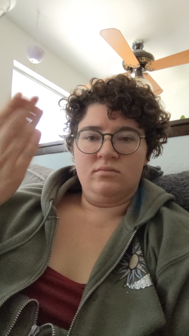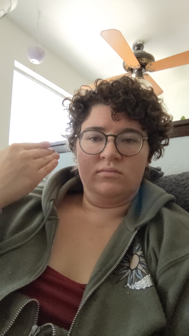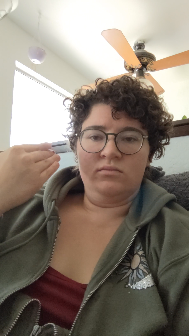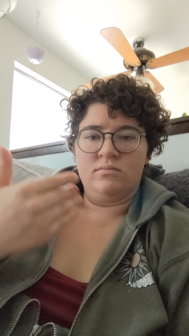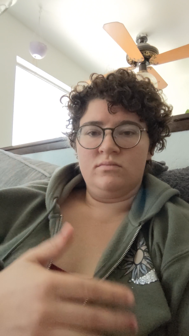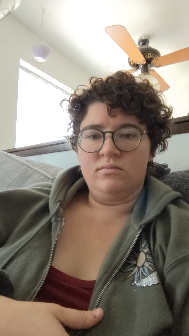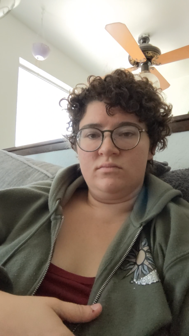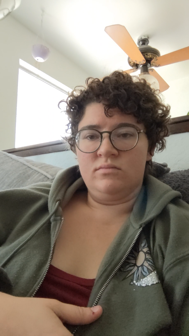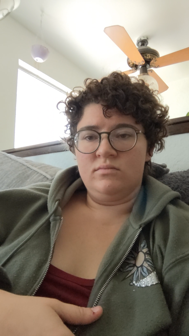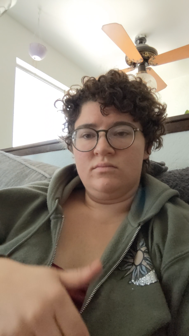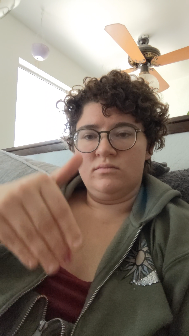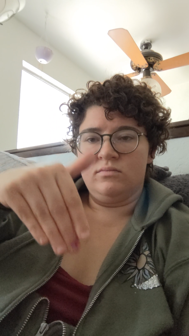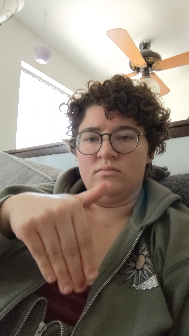night night